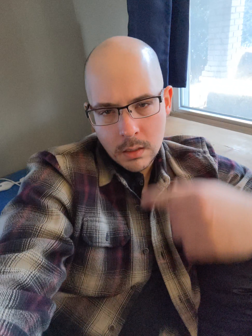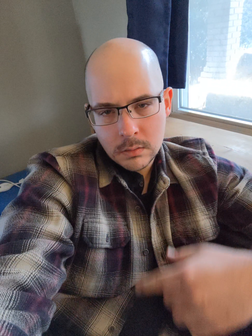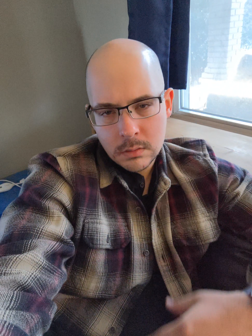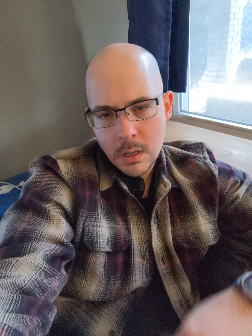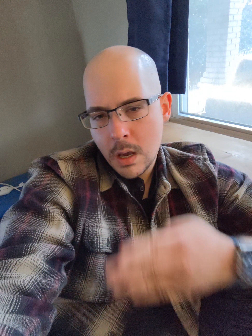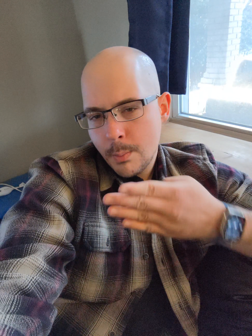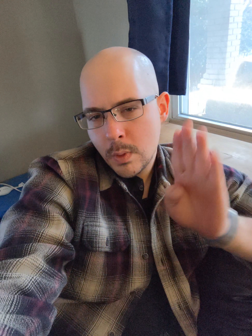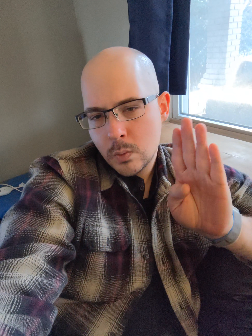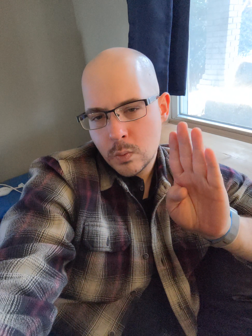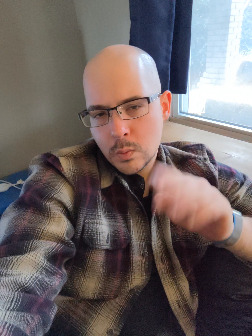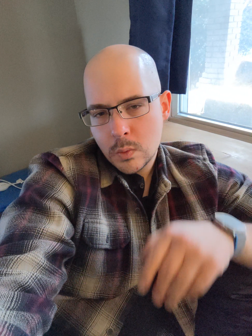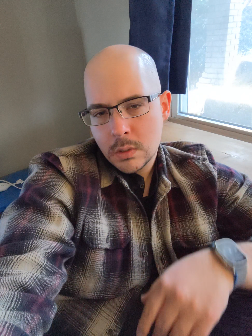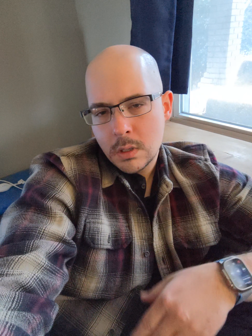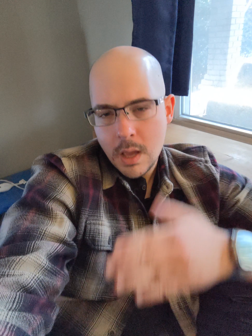blue